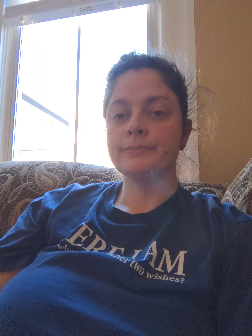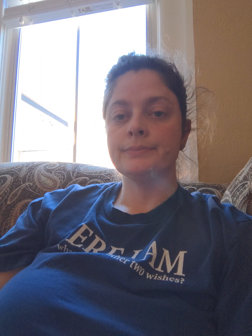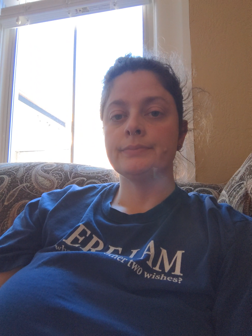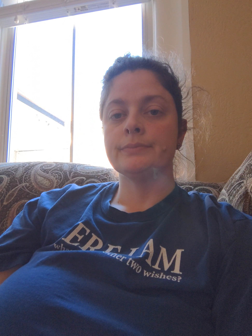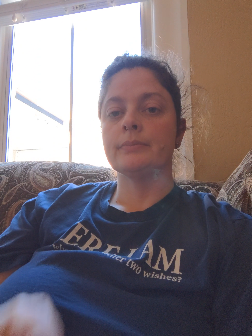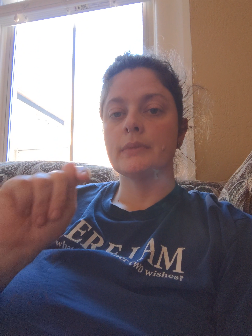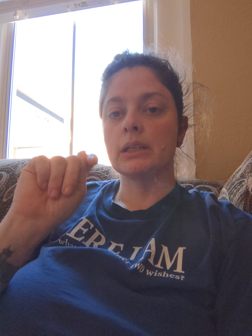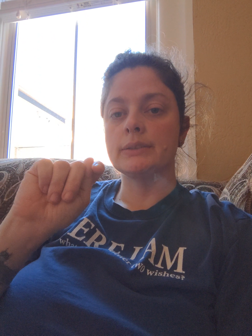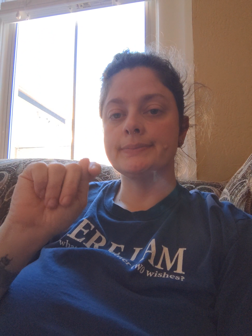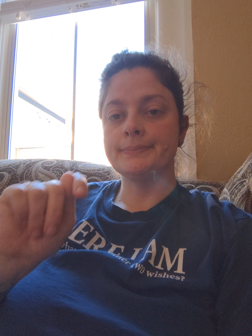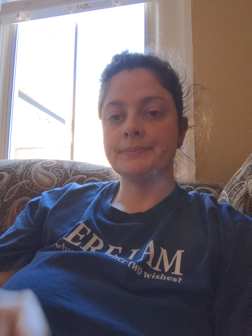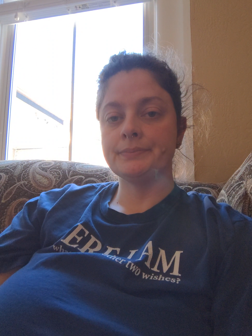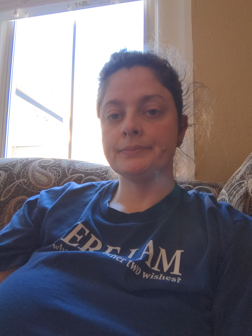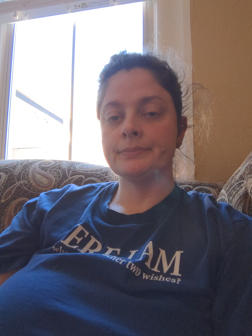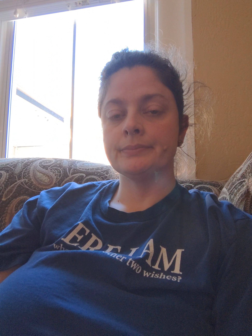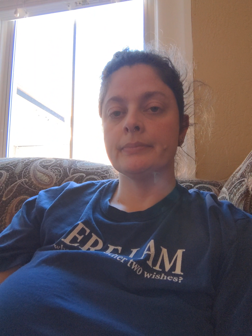potty